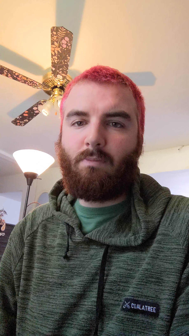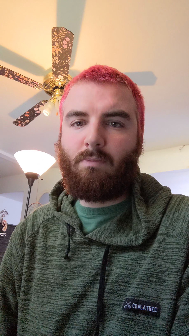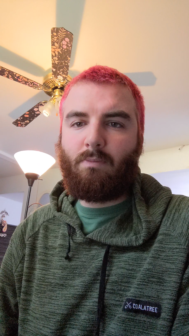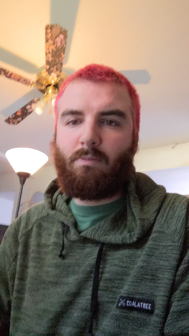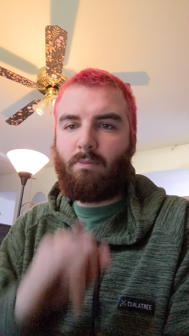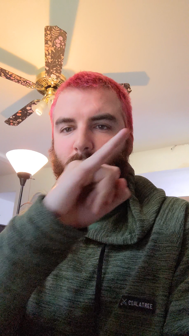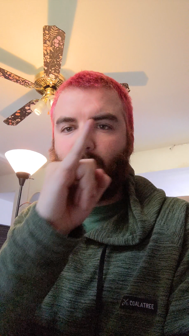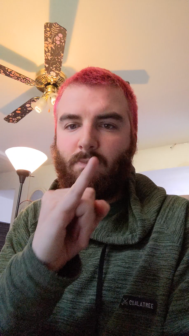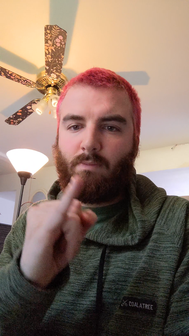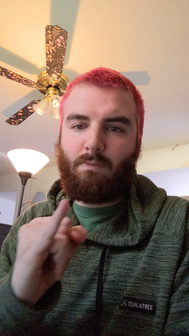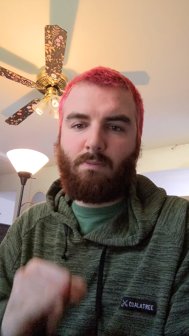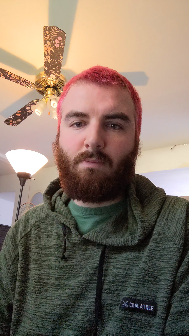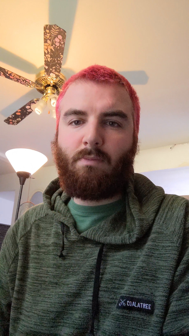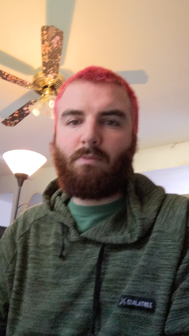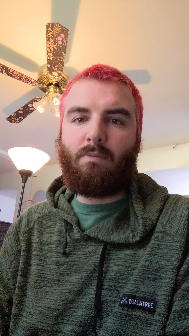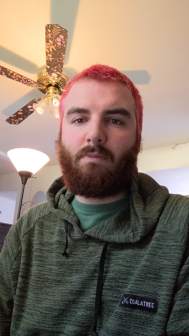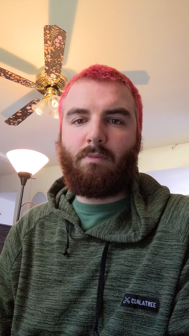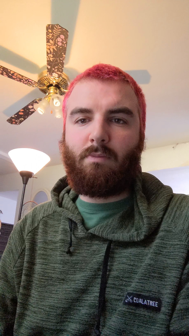draw